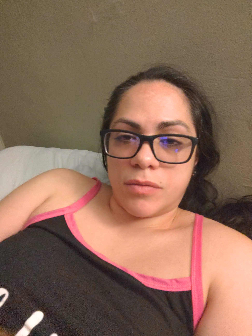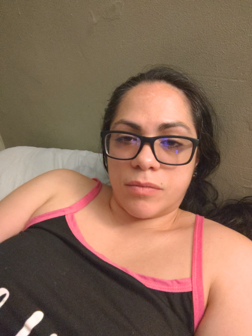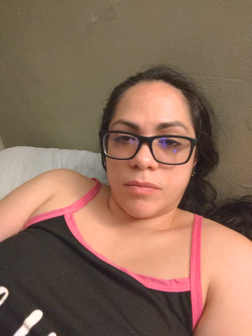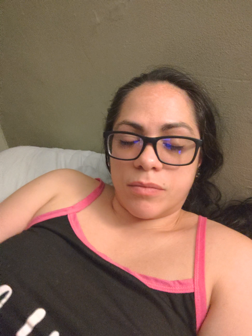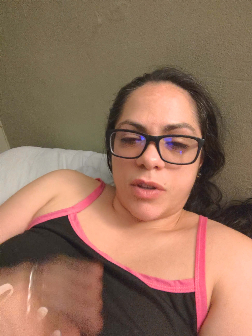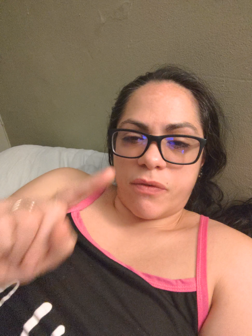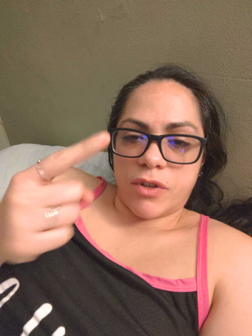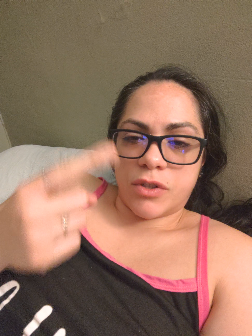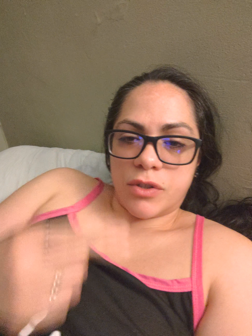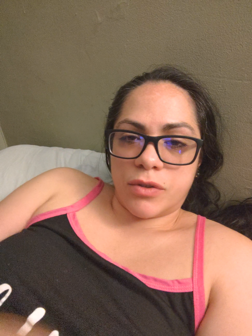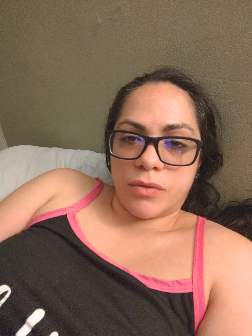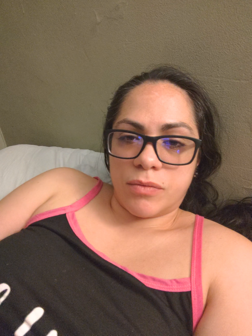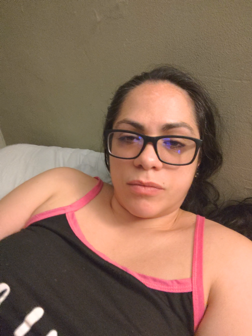first